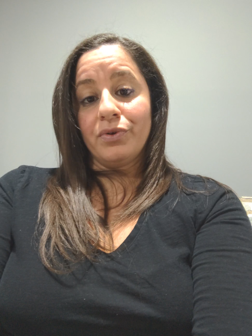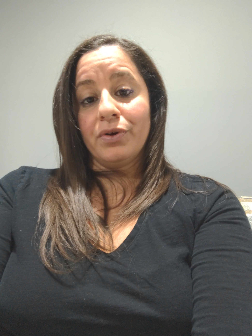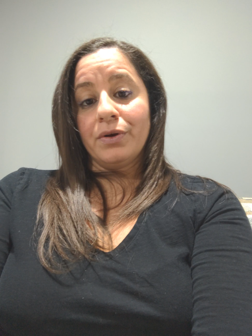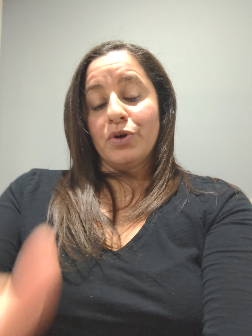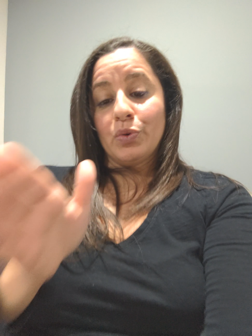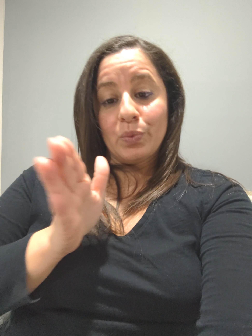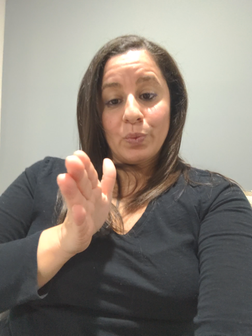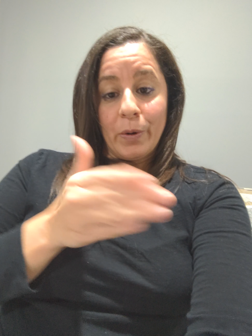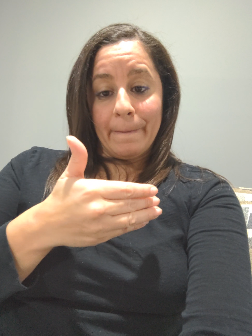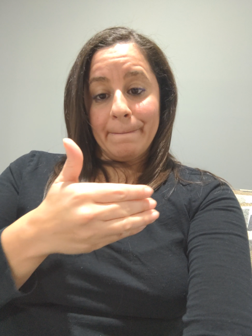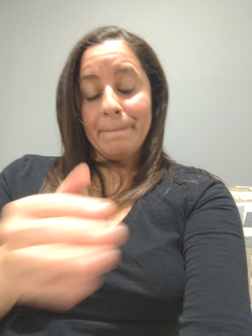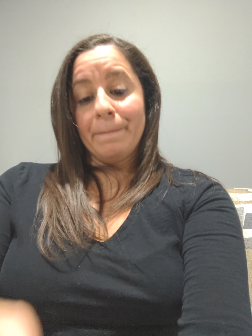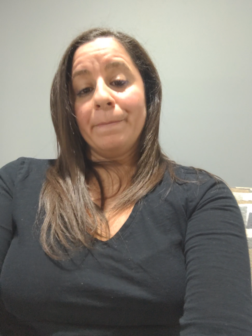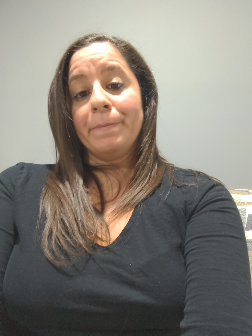room